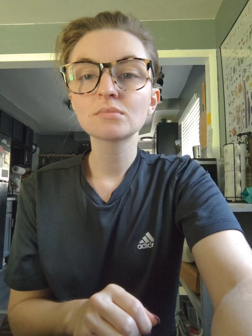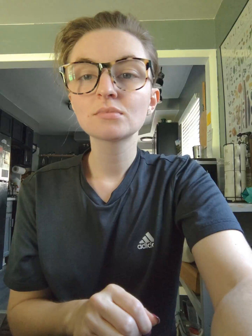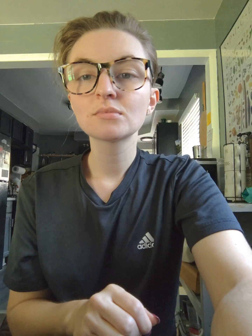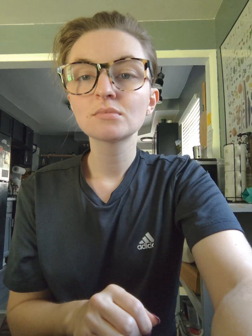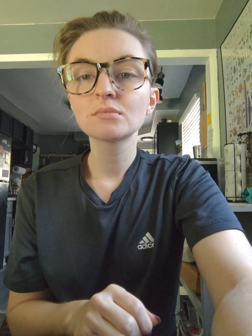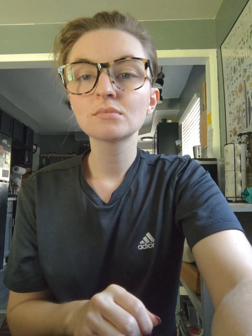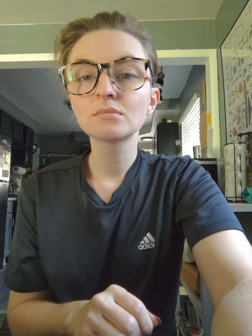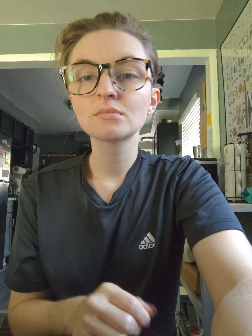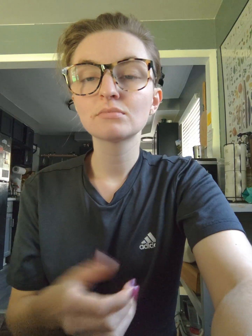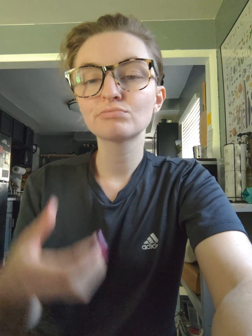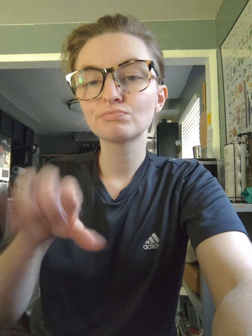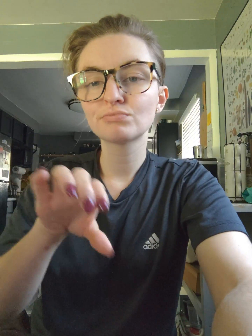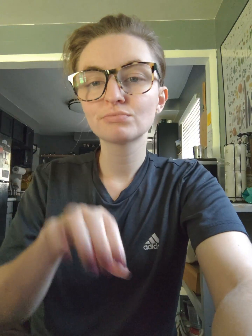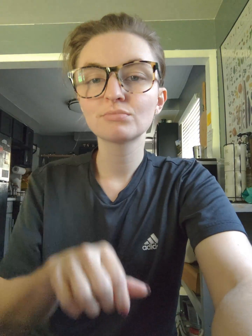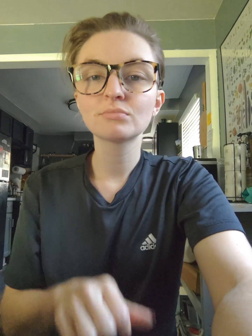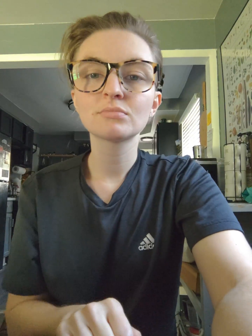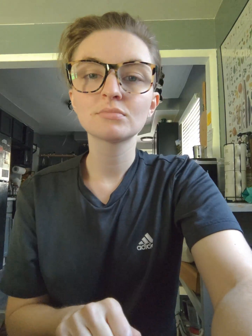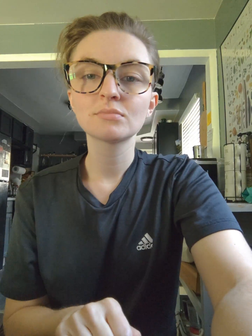dump